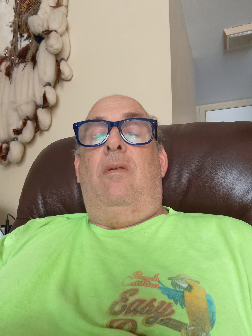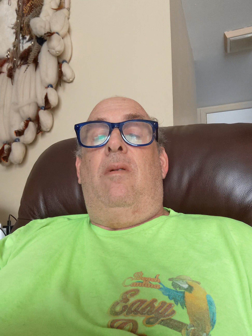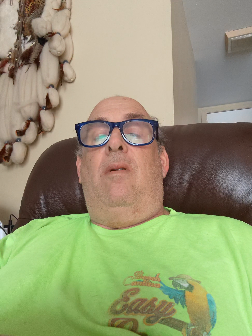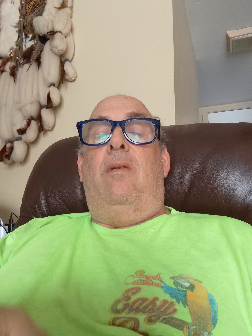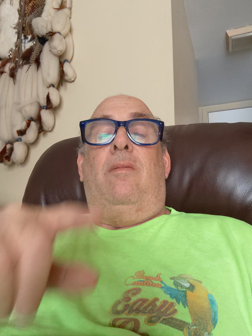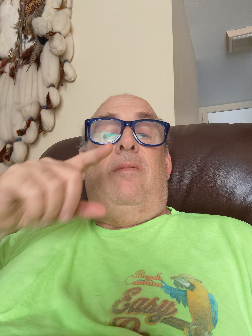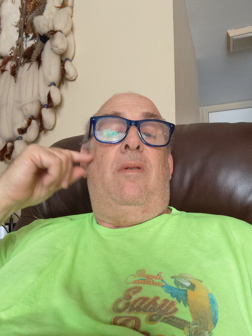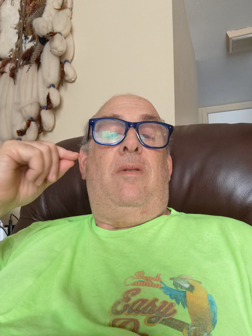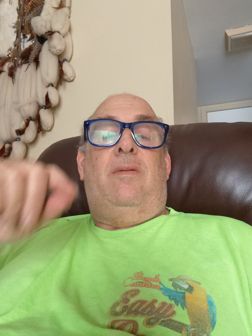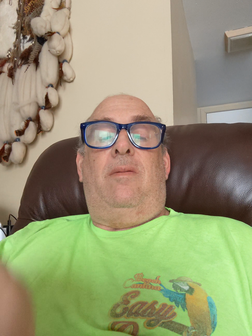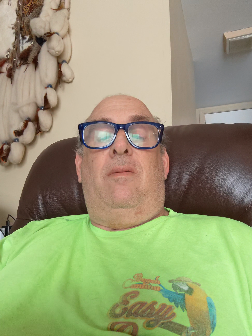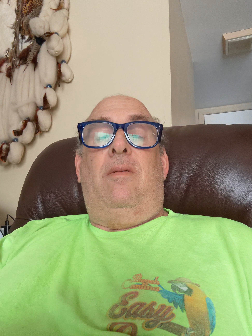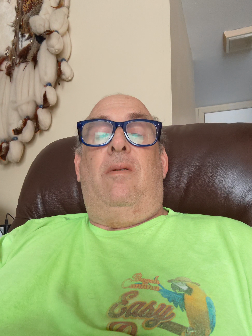cat